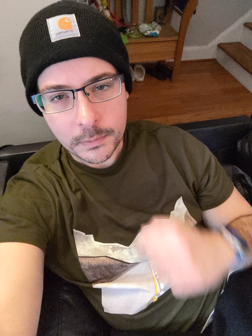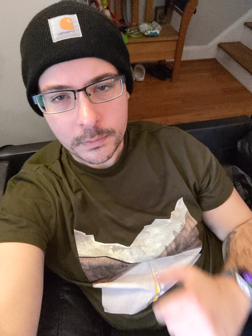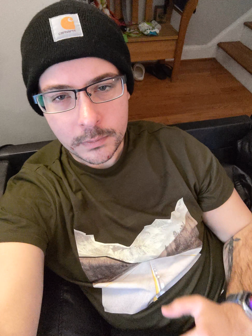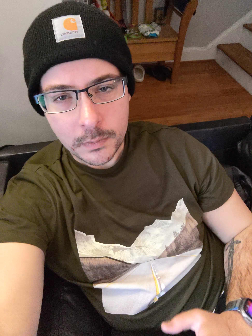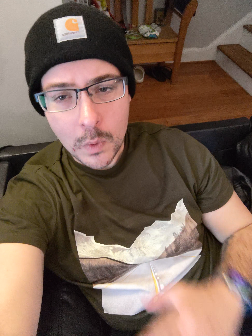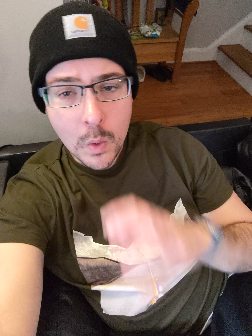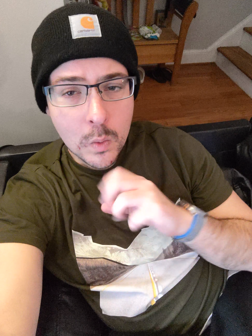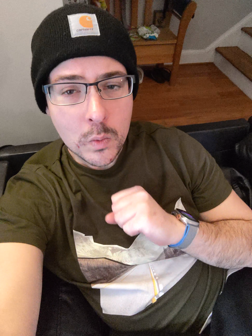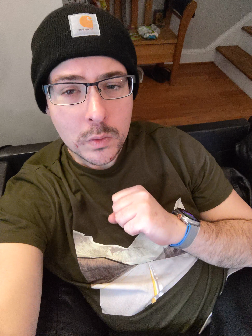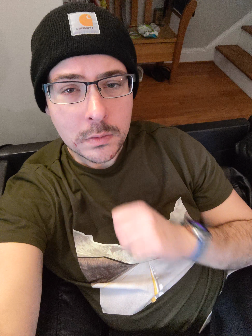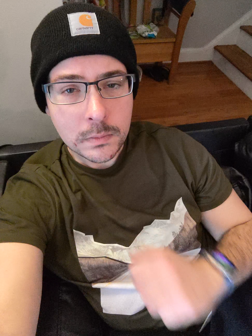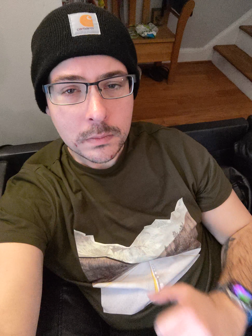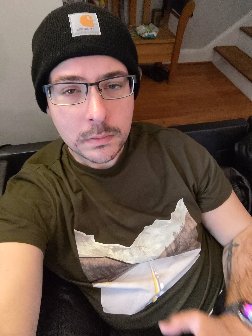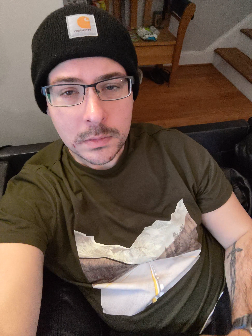old